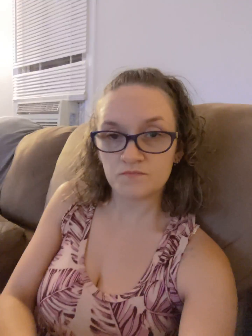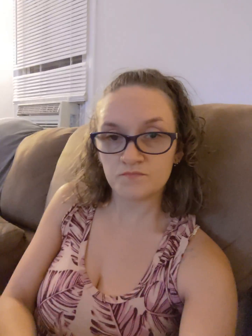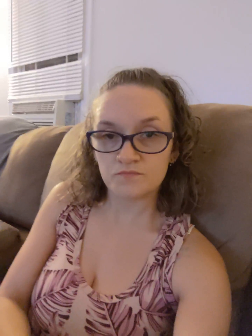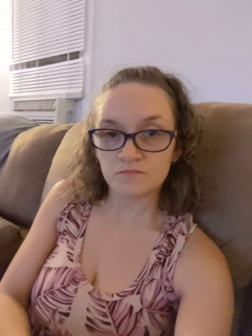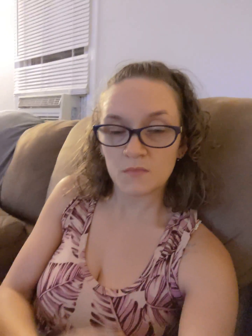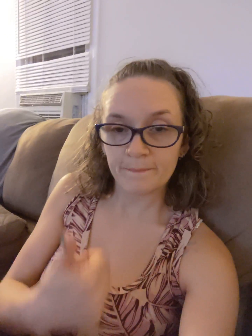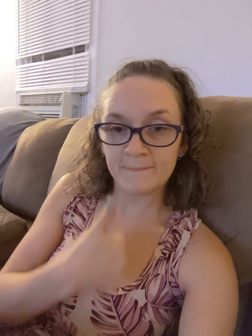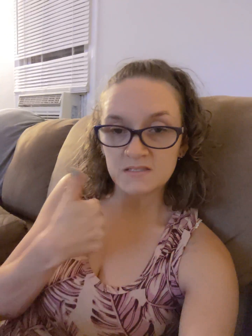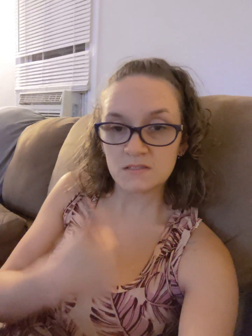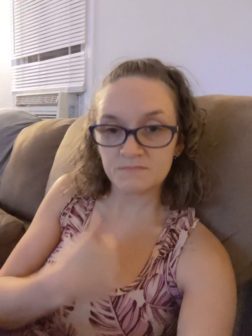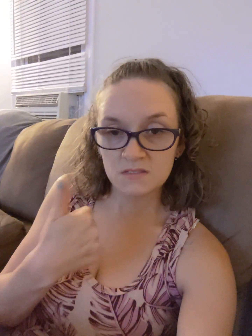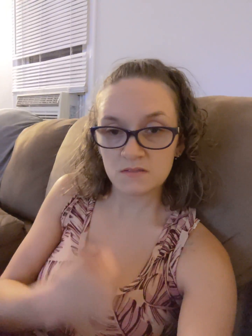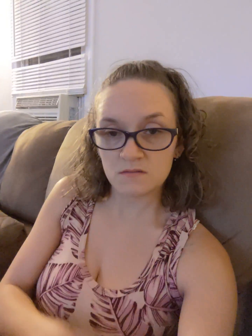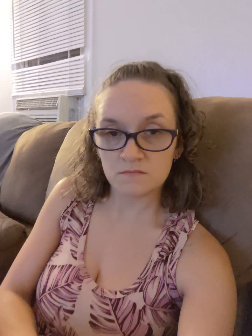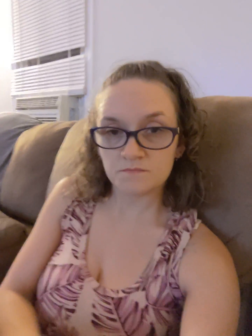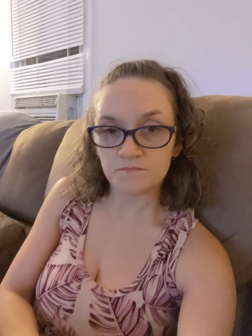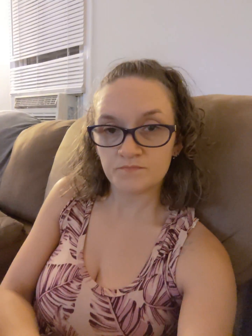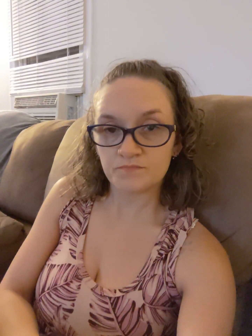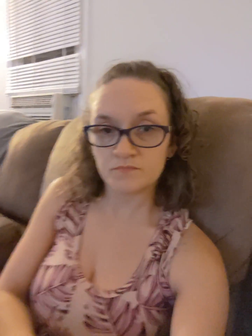basement